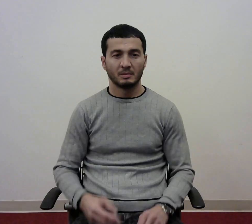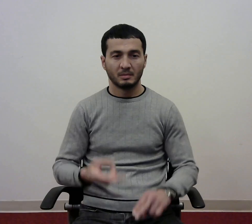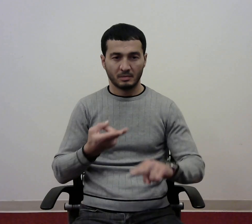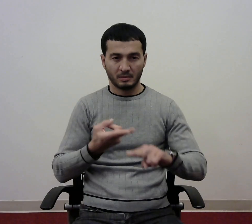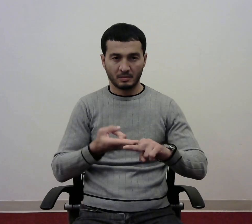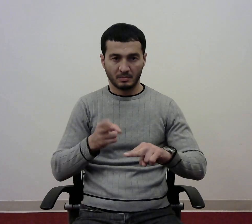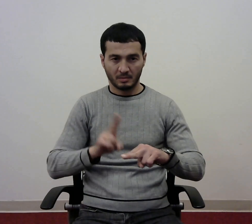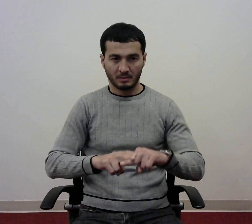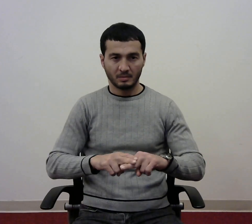bu